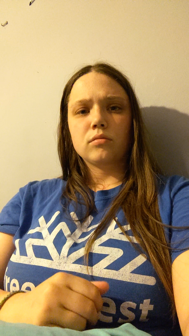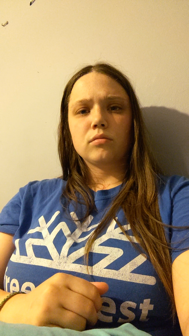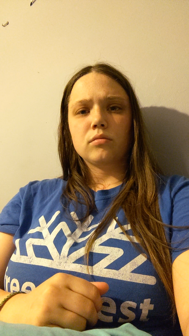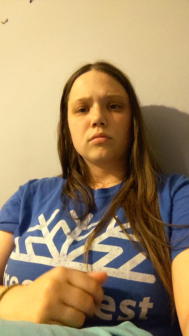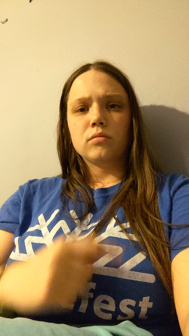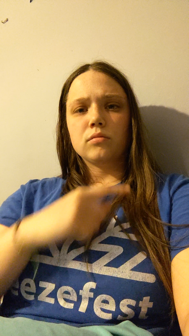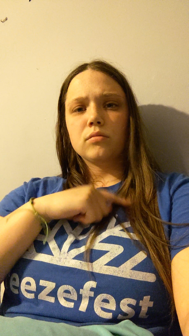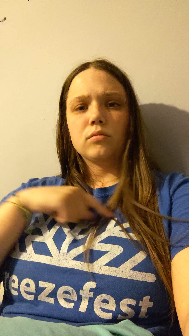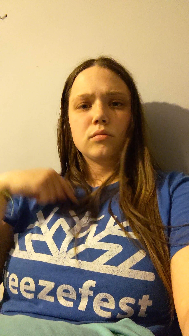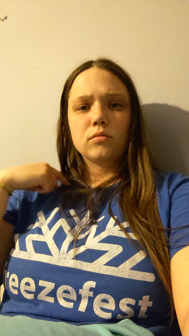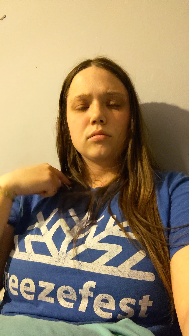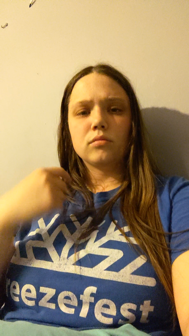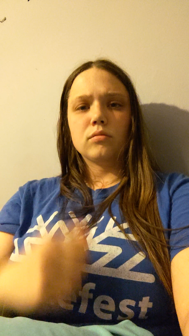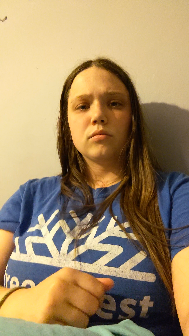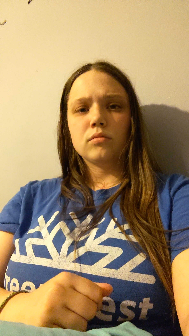bib